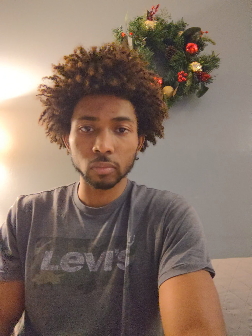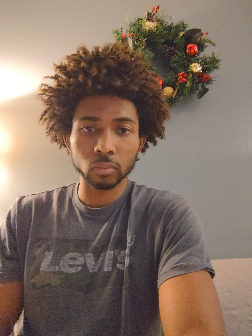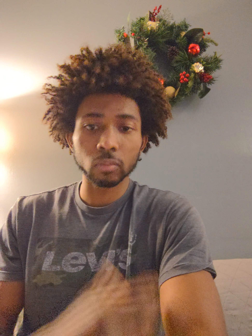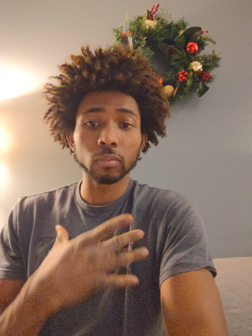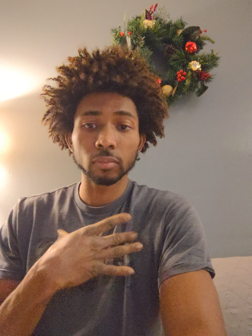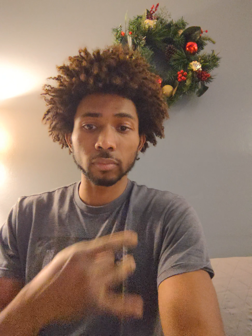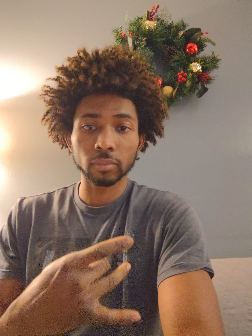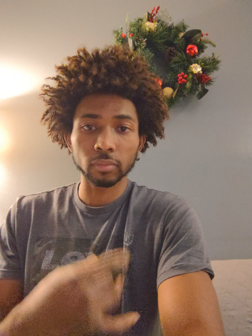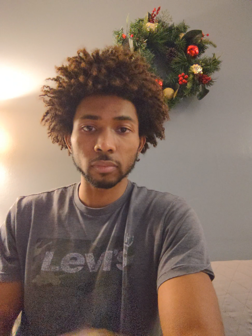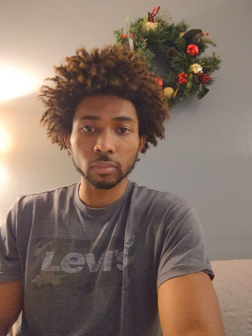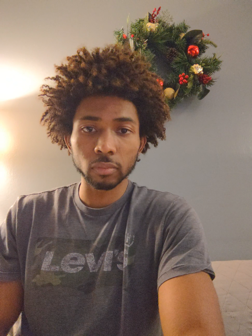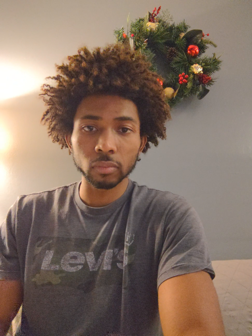like